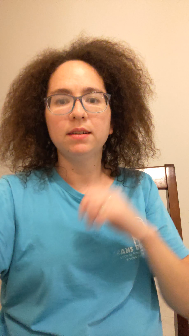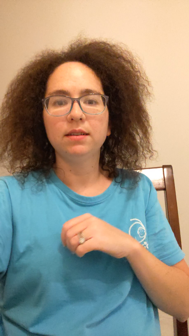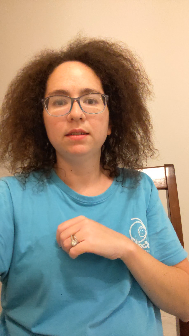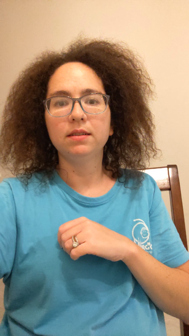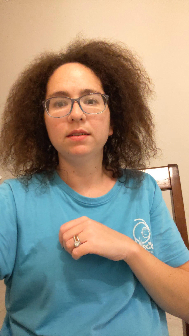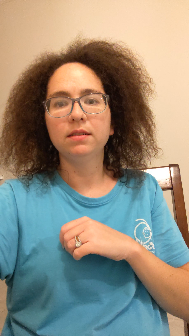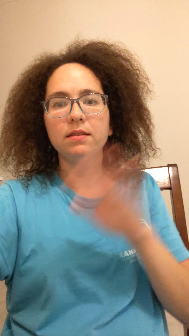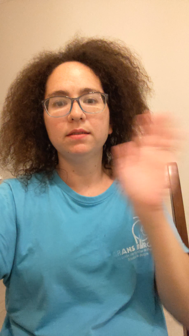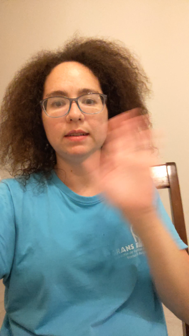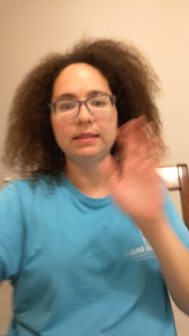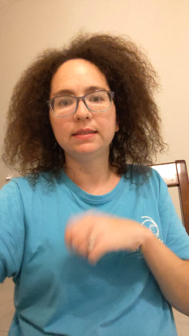hi